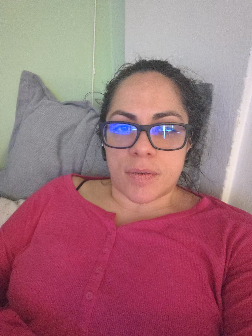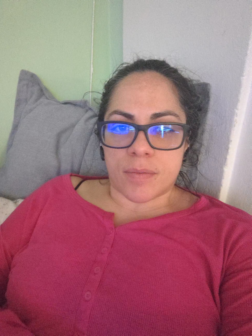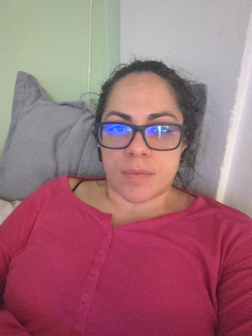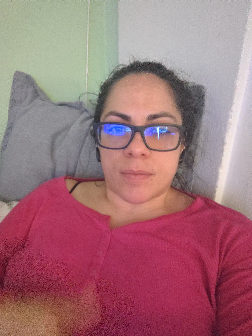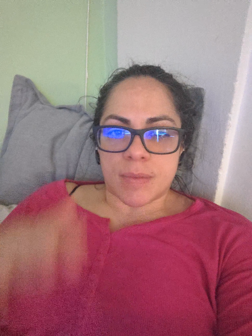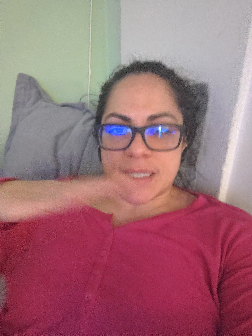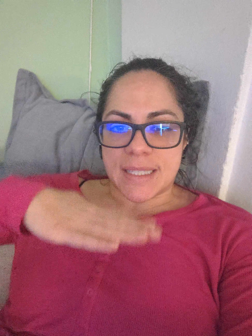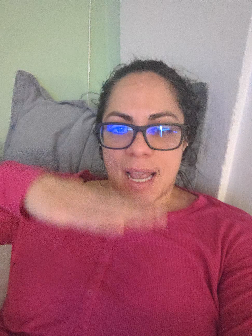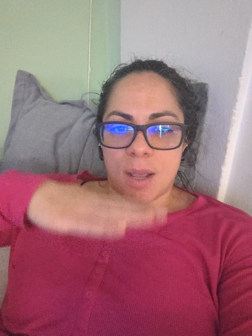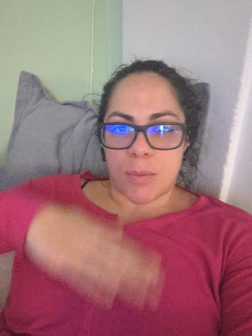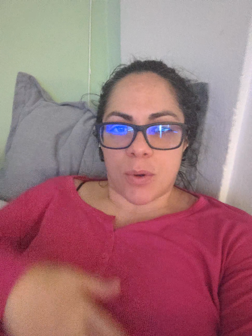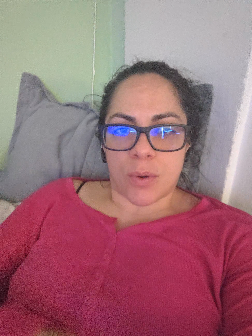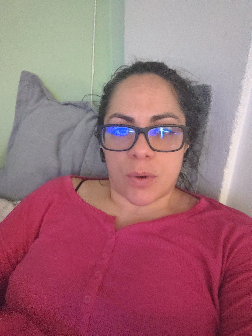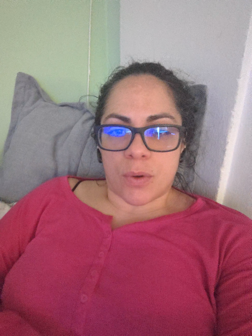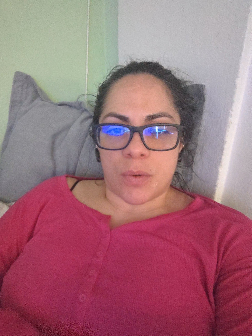table